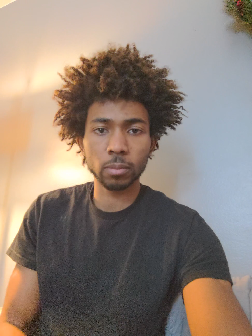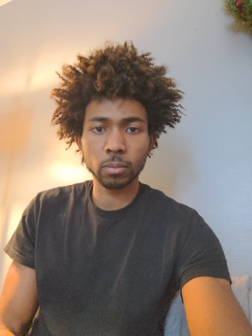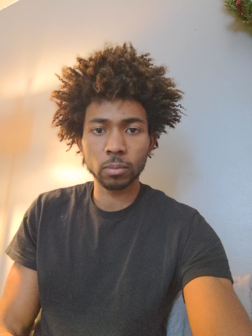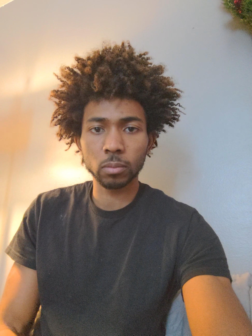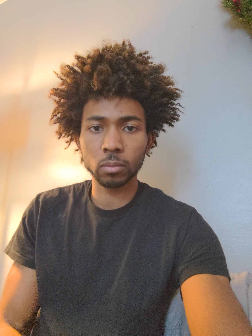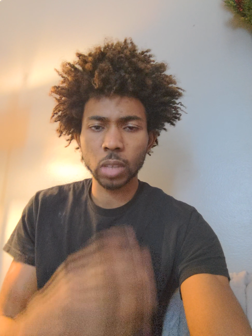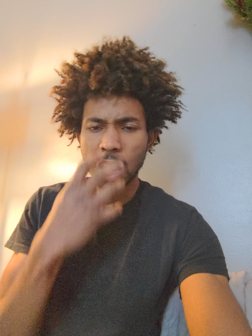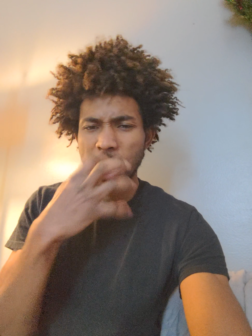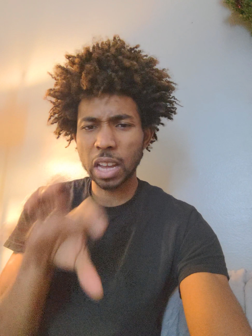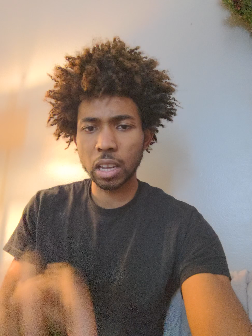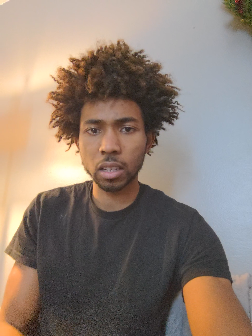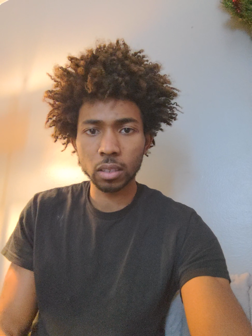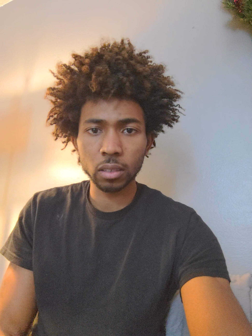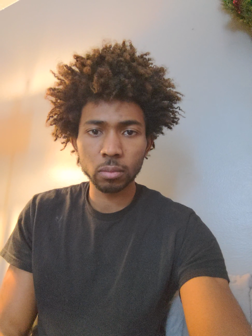hot